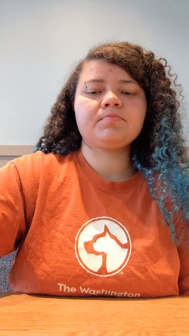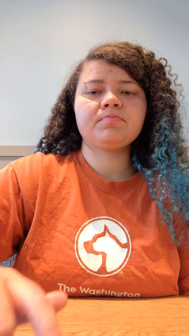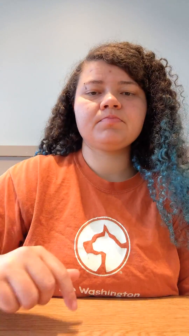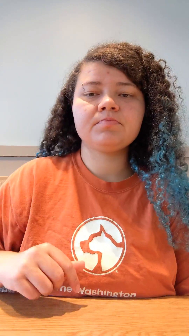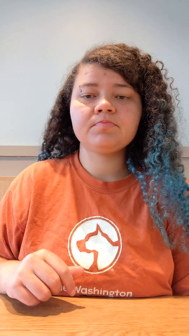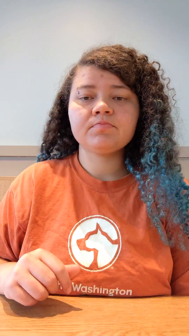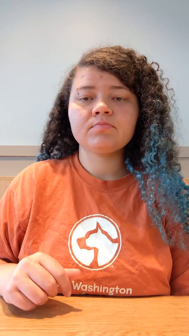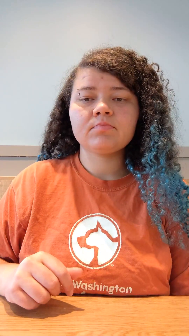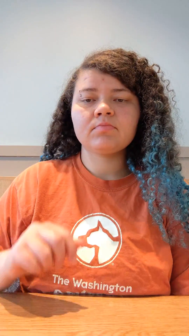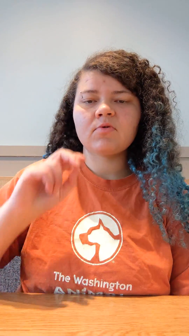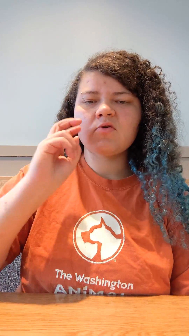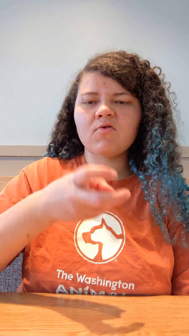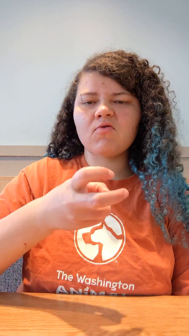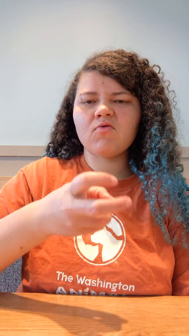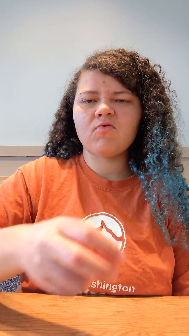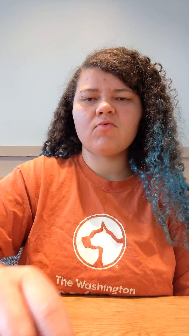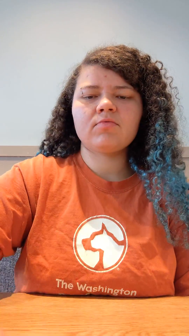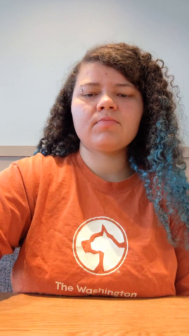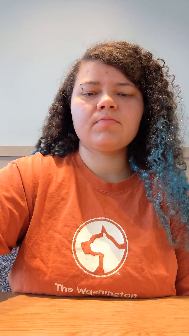hard